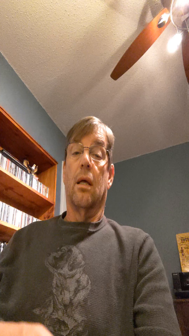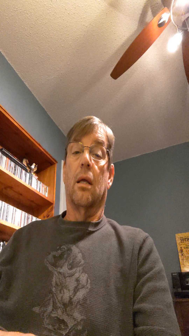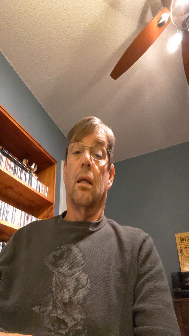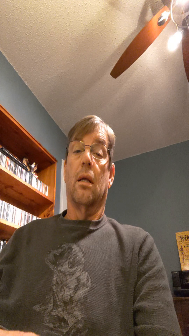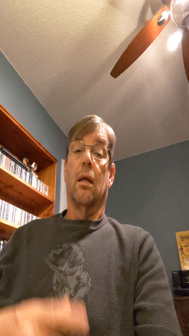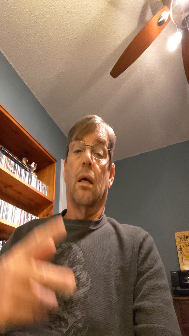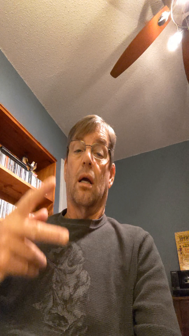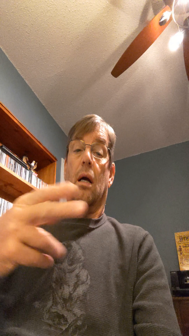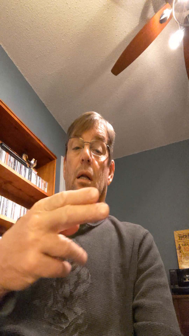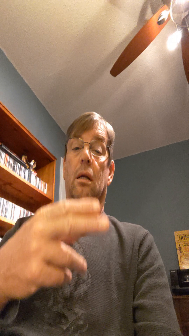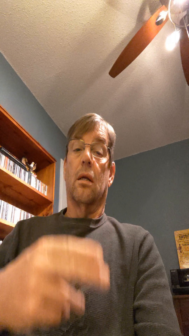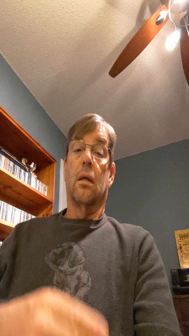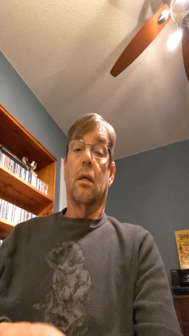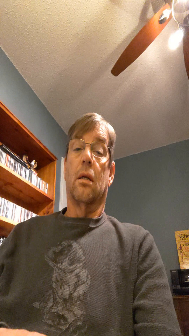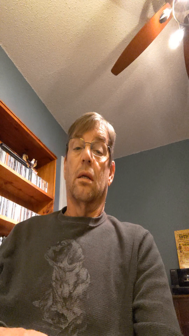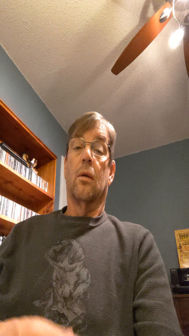cut